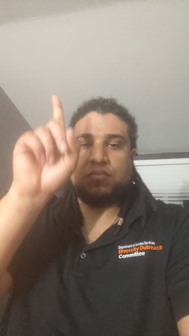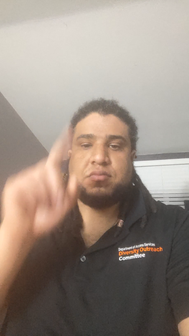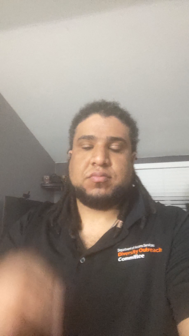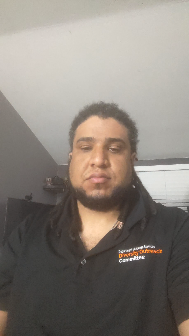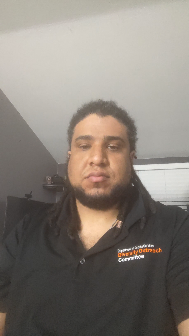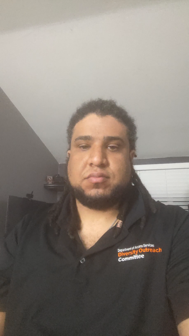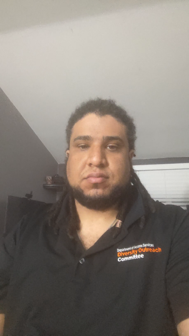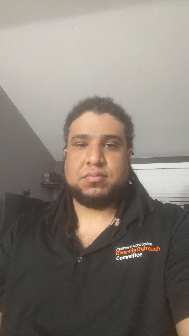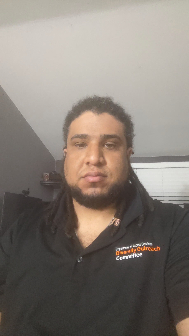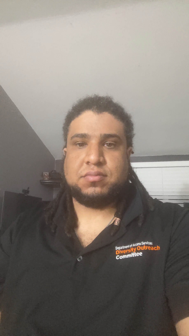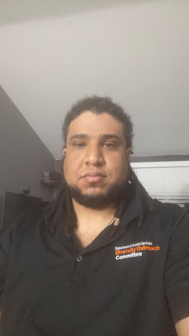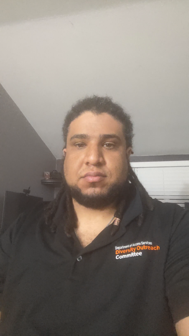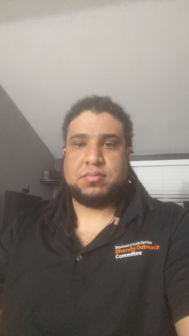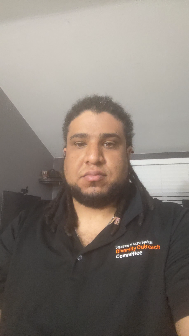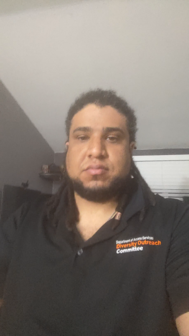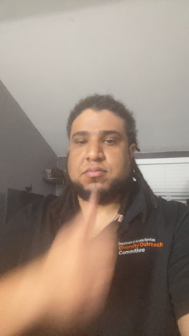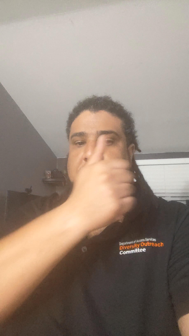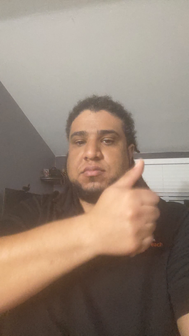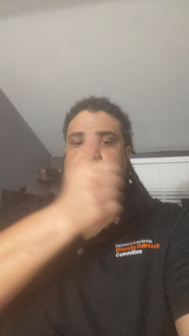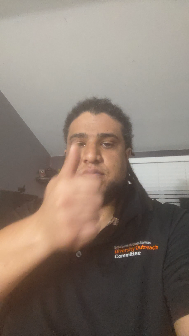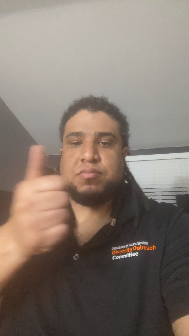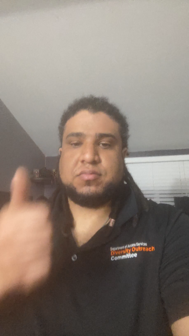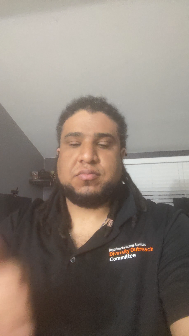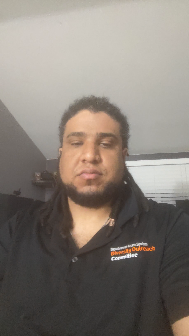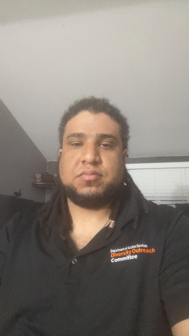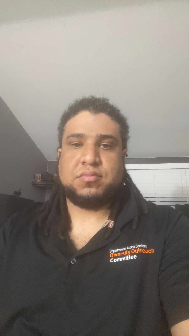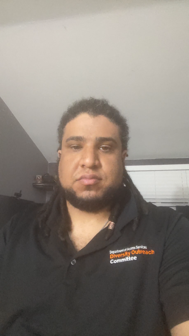each